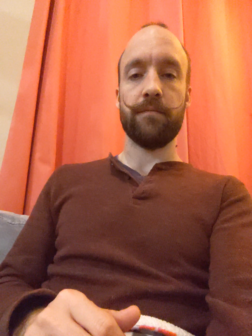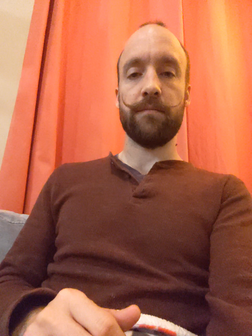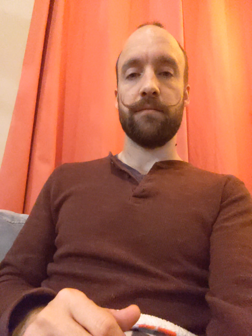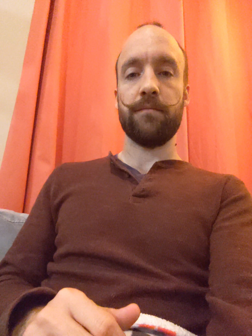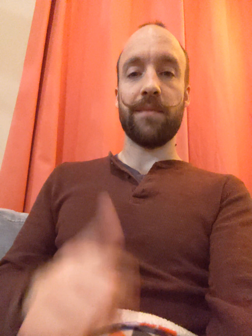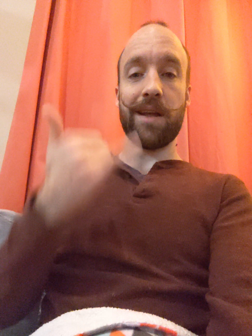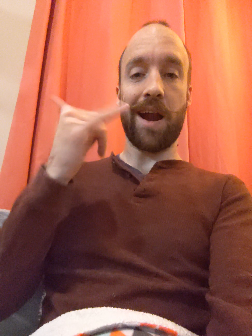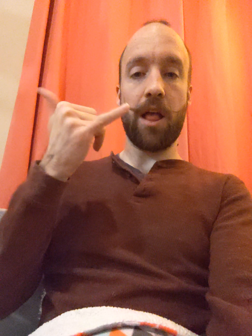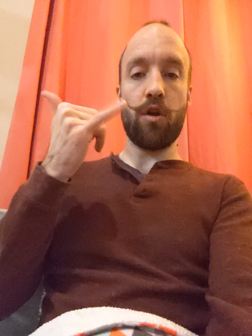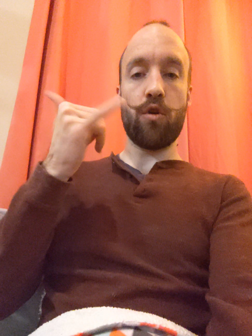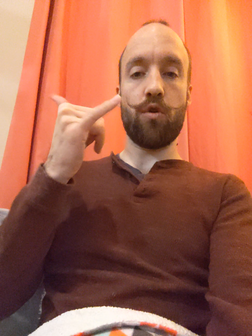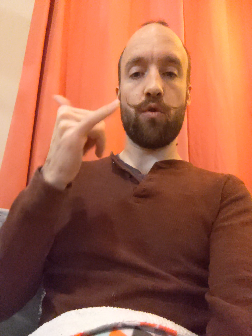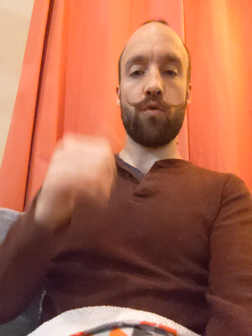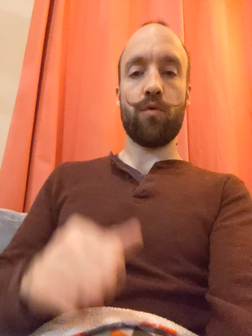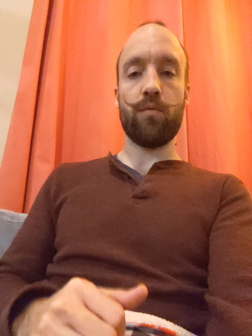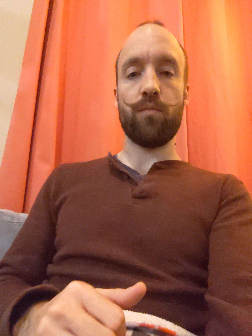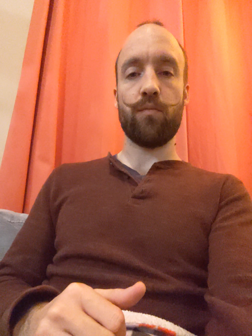yellow